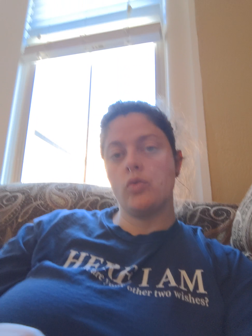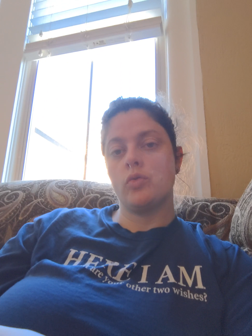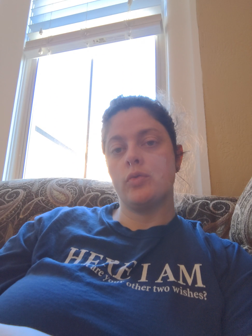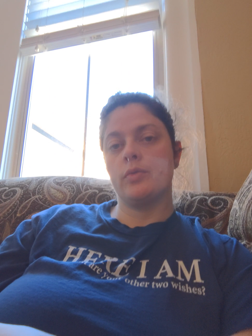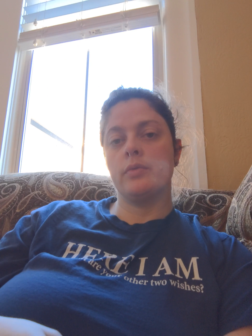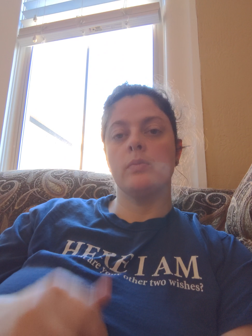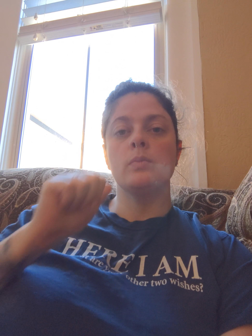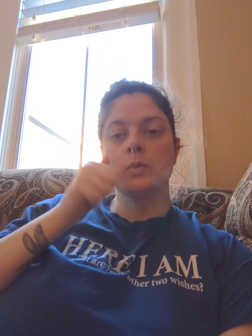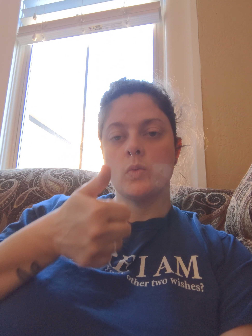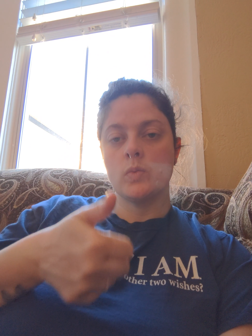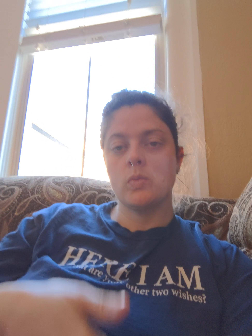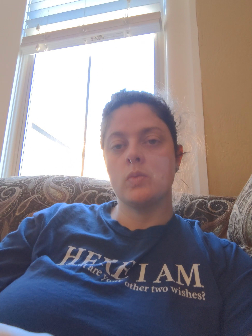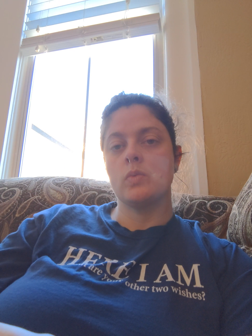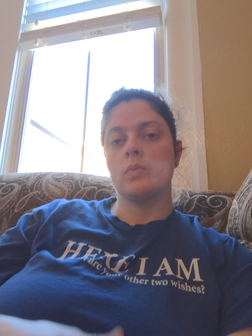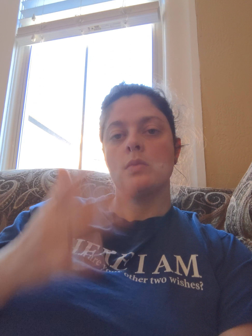tomorrow